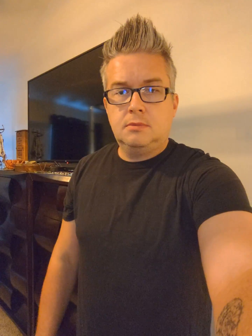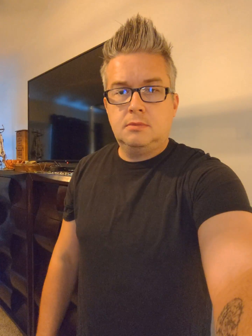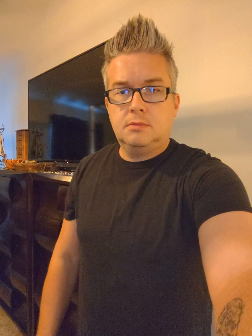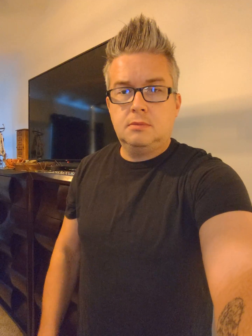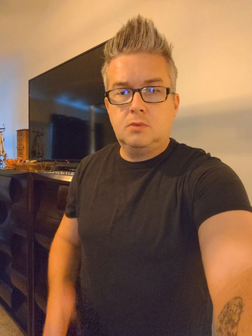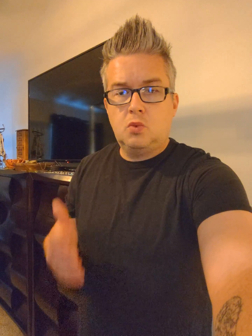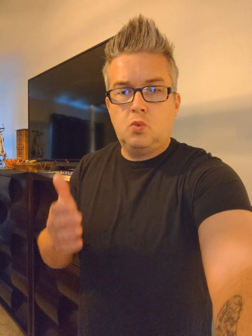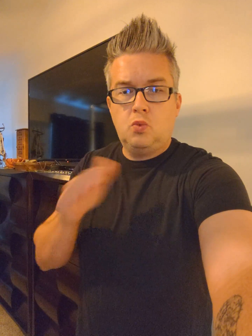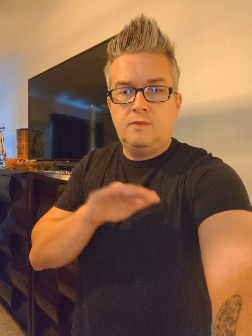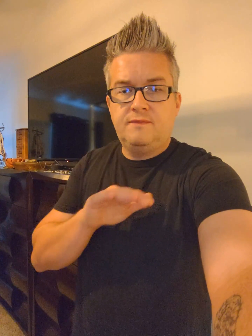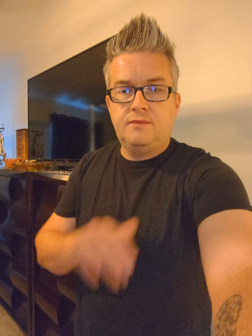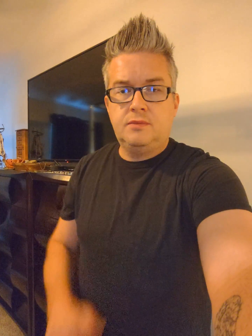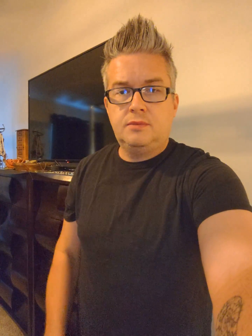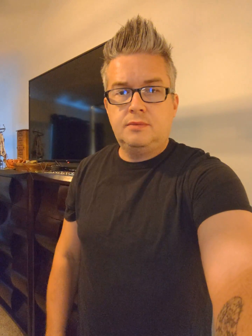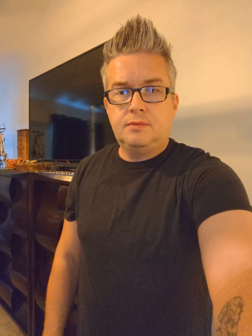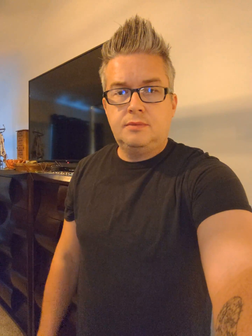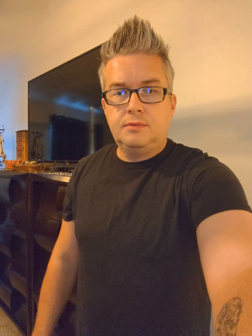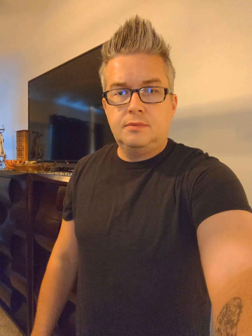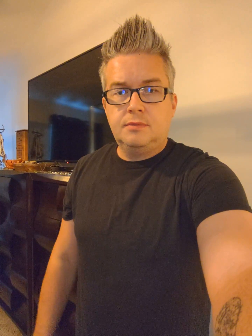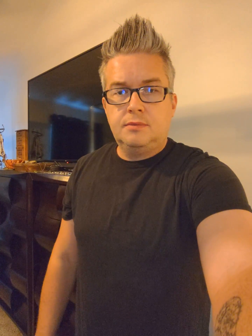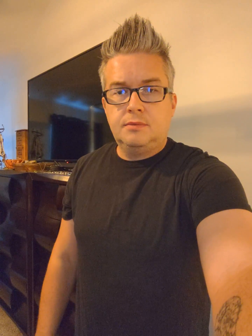cover